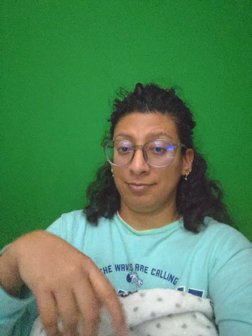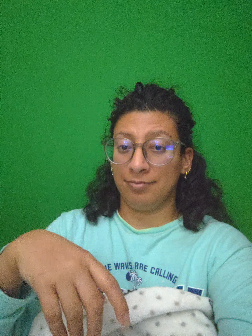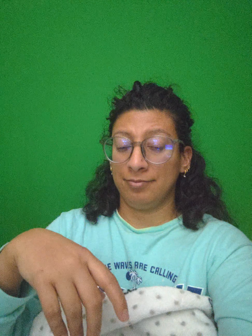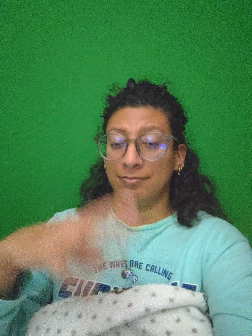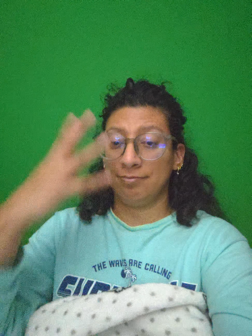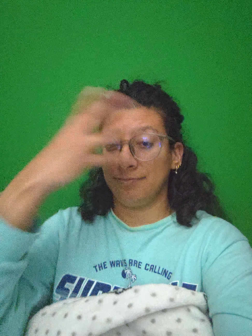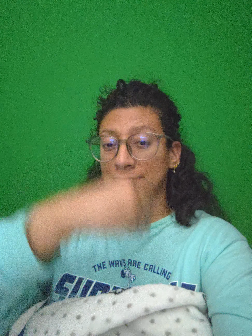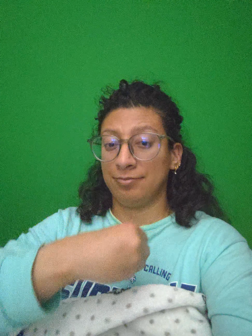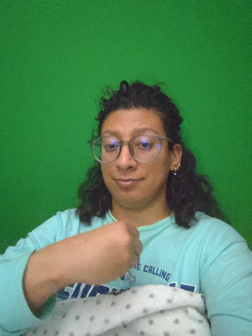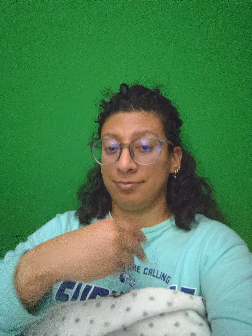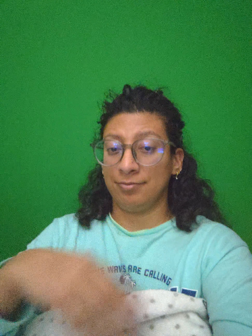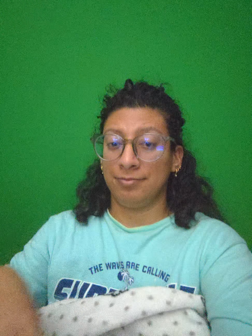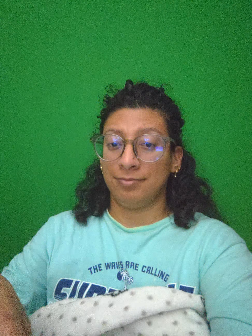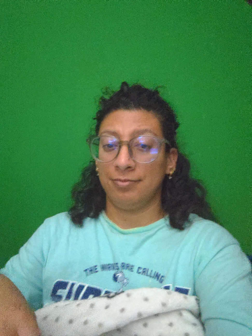pretty